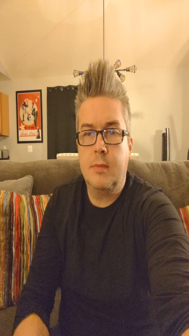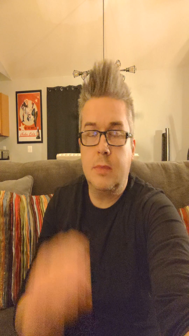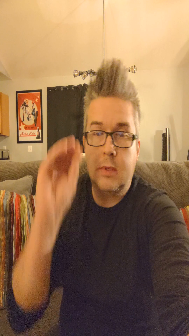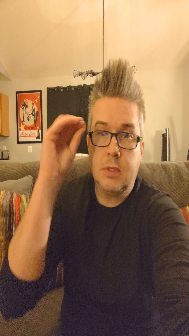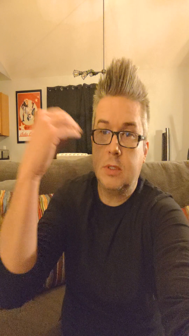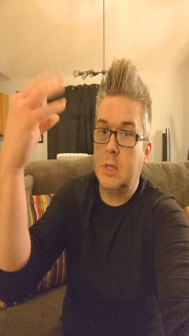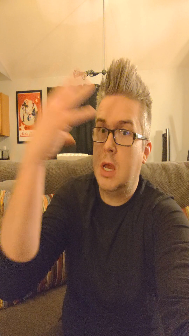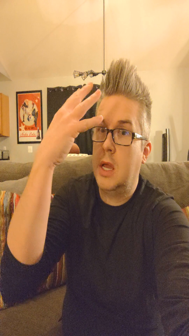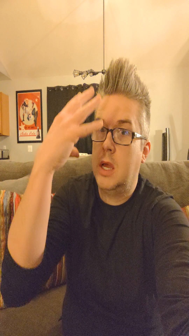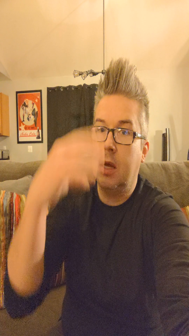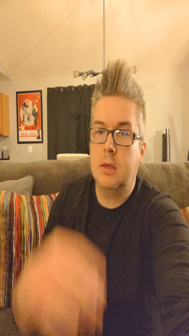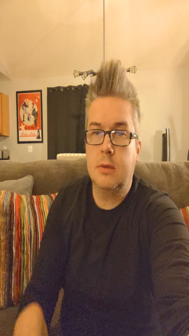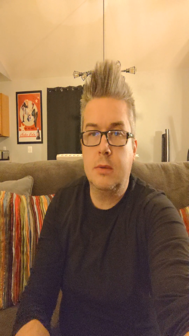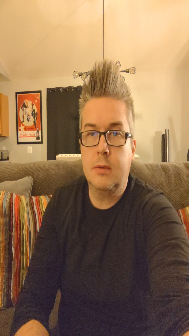sun